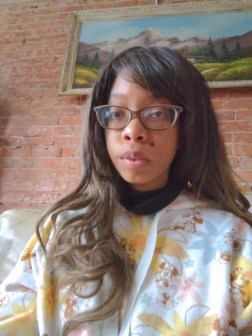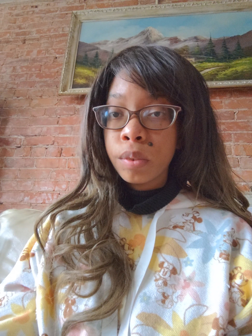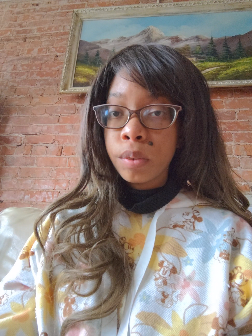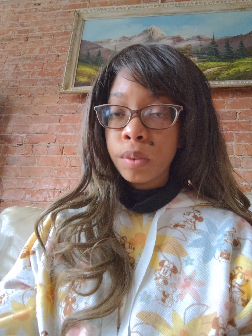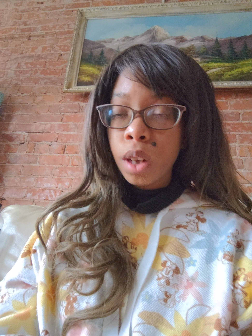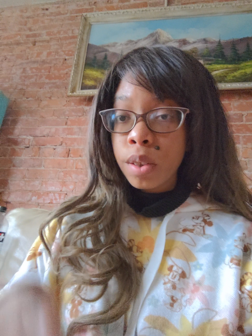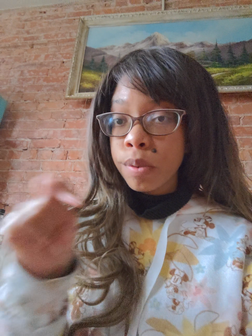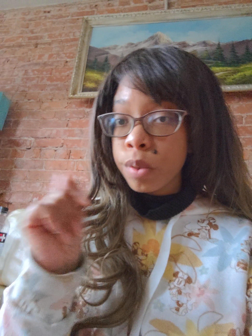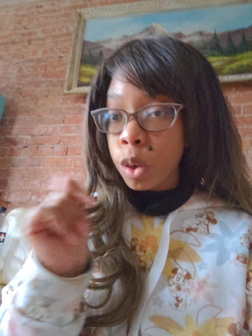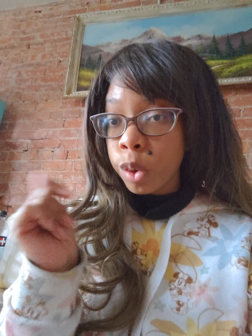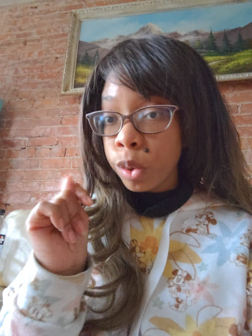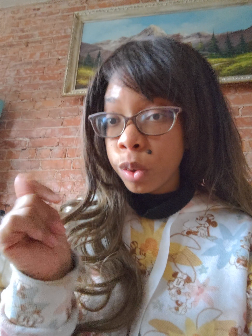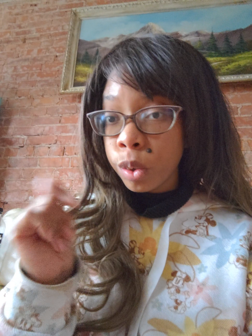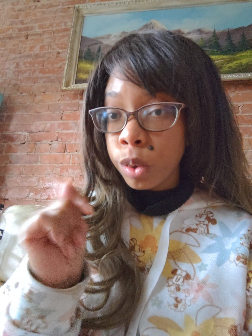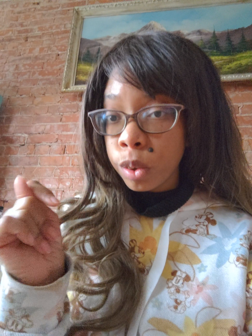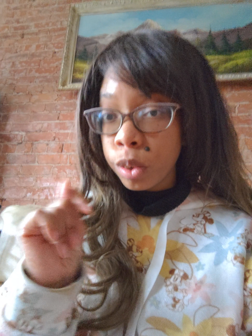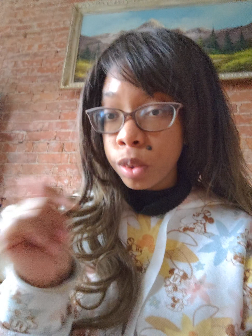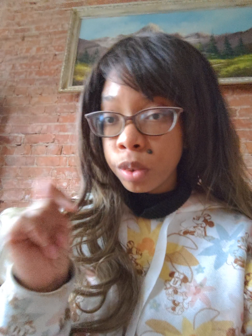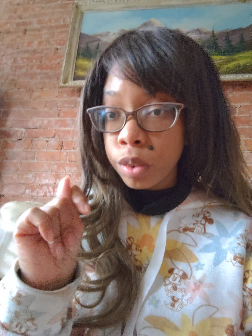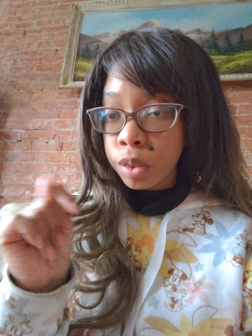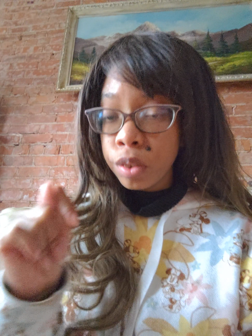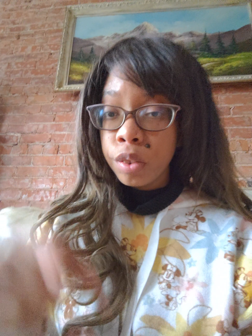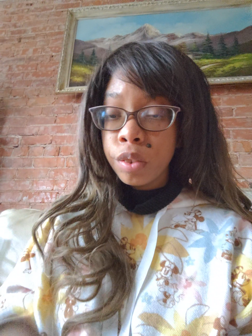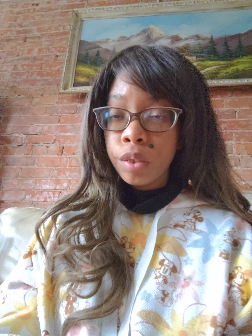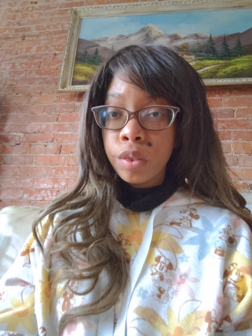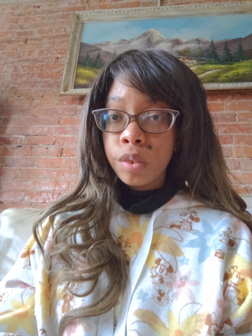potty